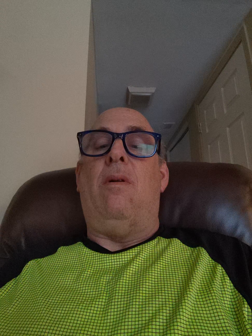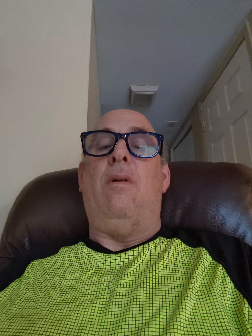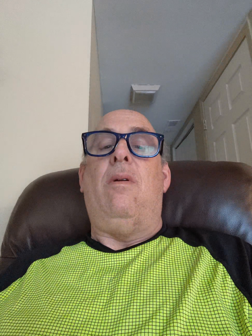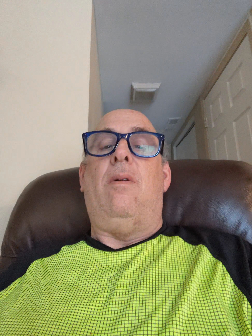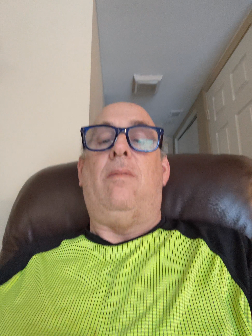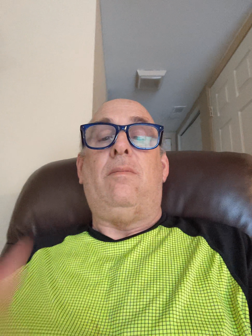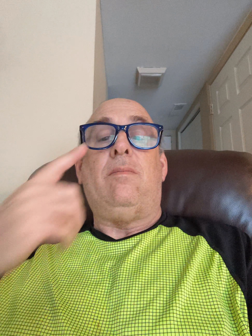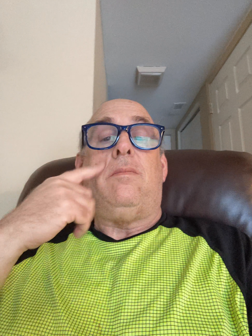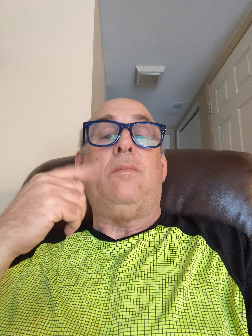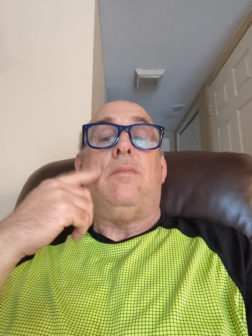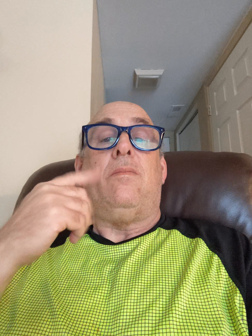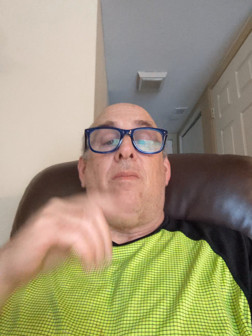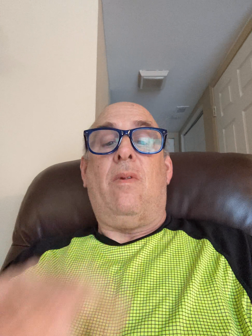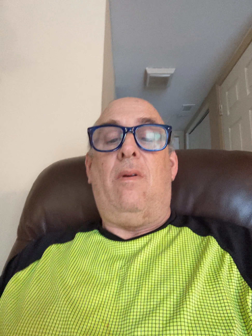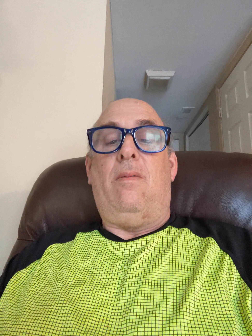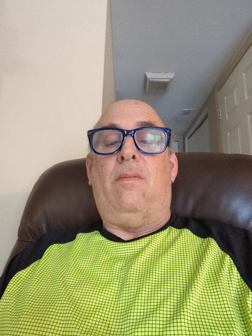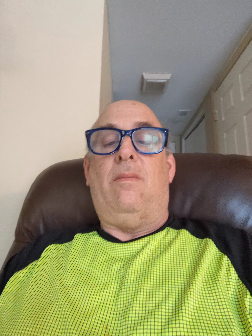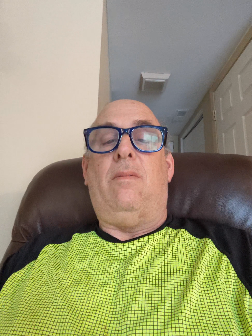cry